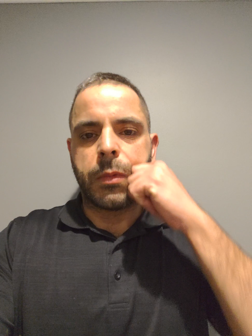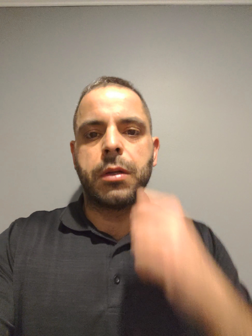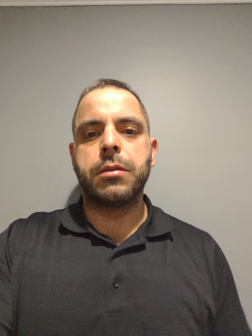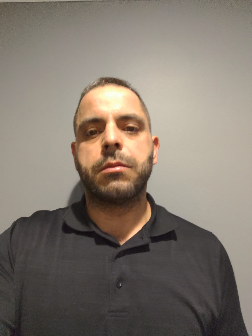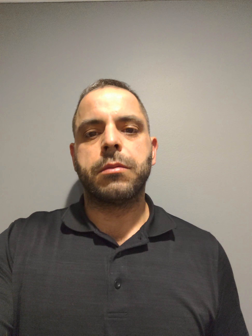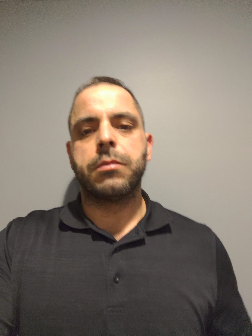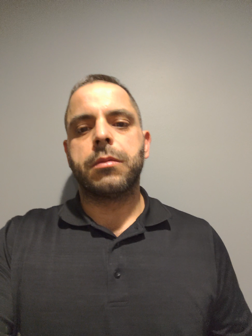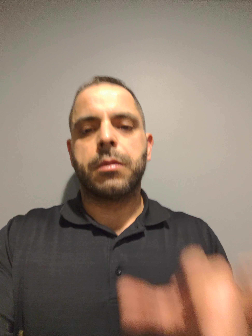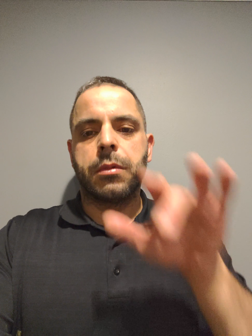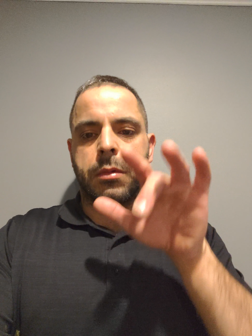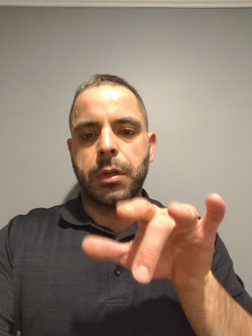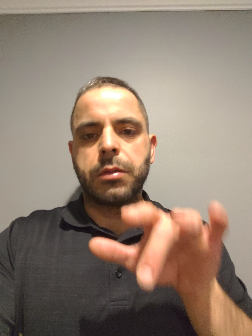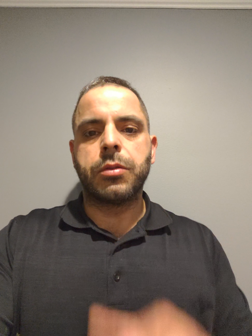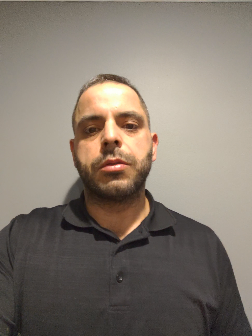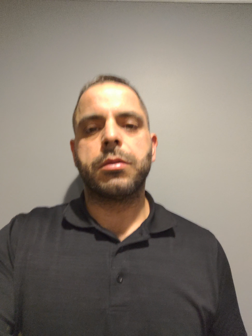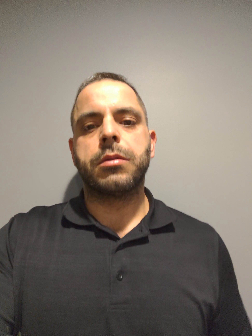touch